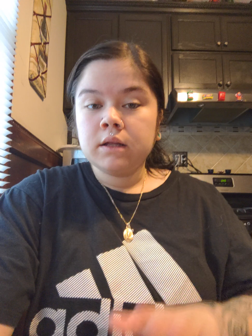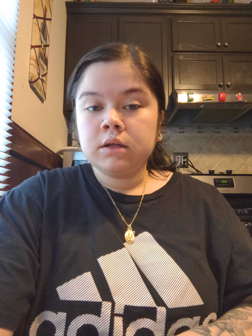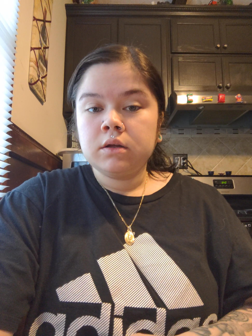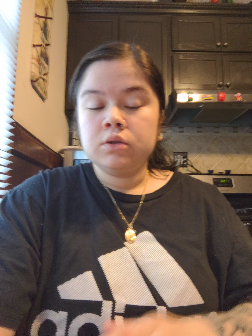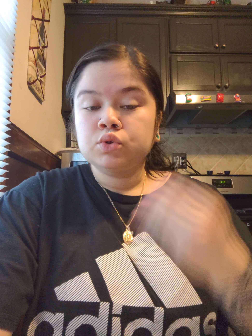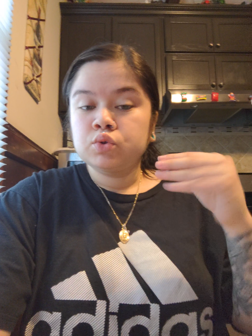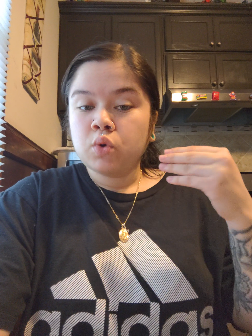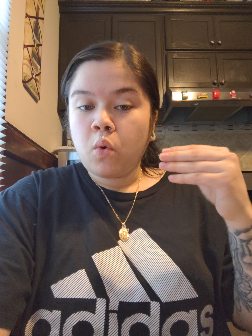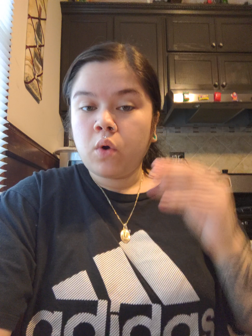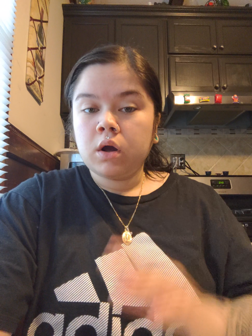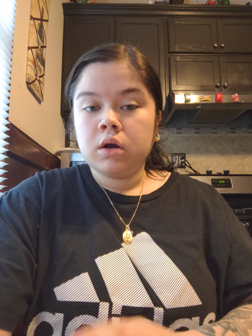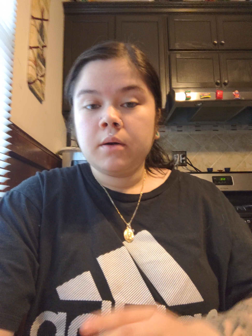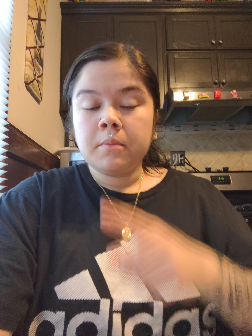store